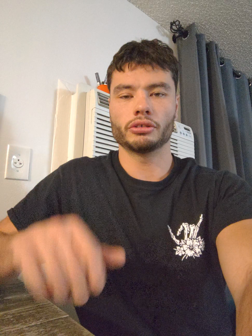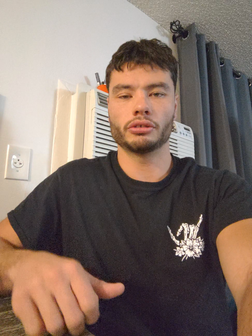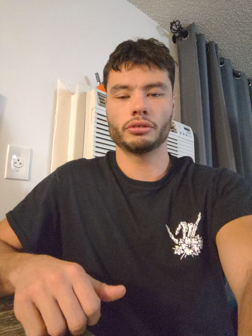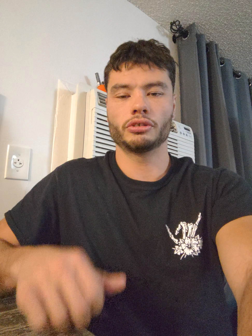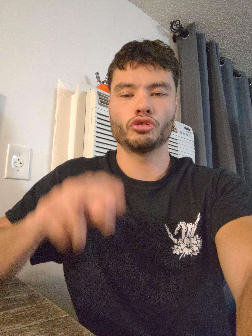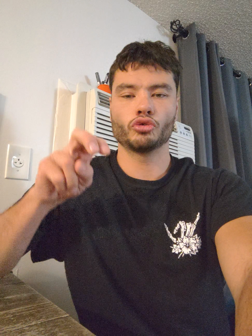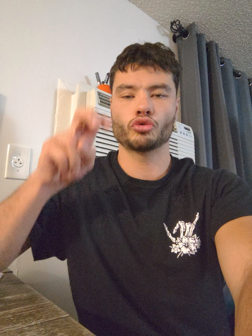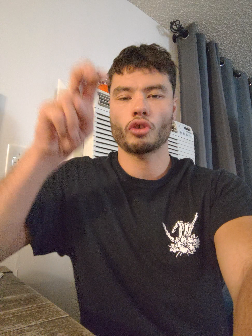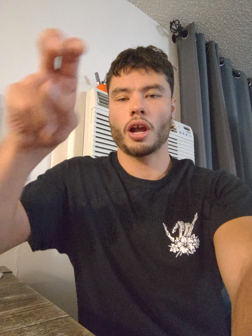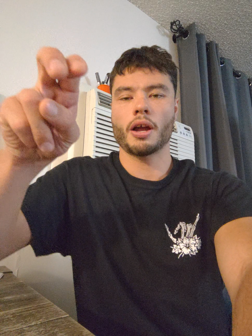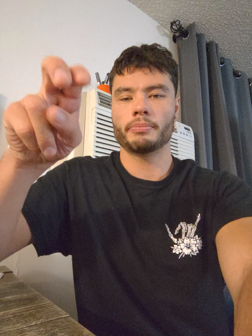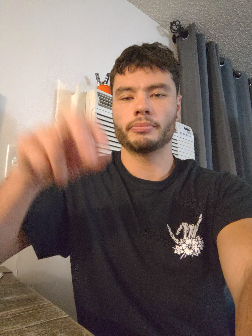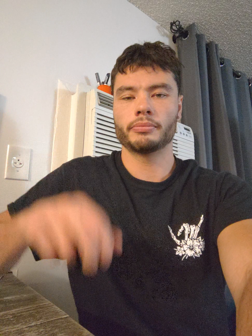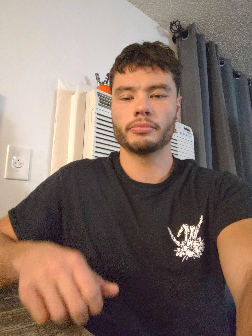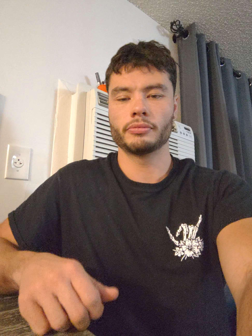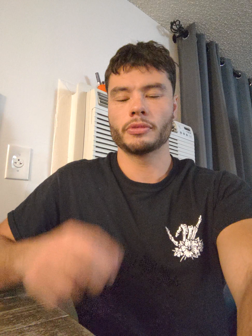jump